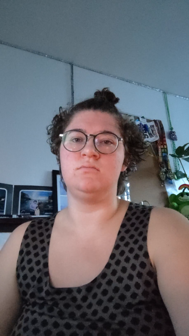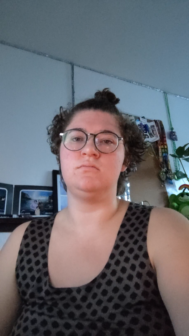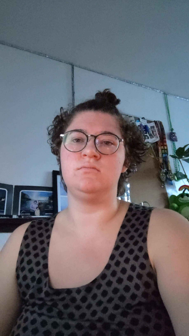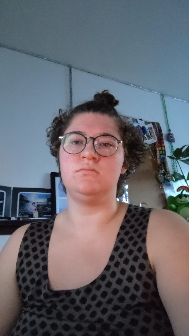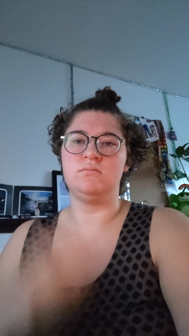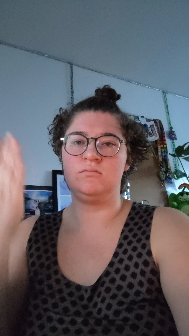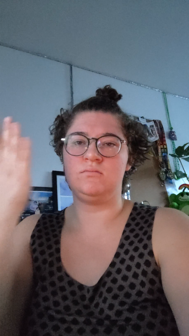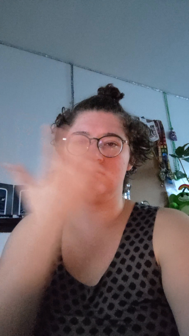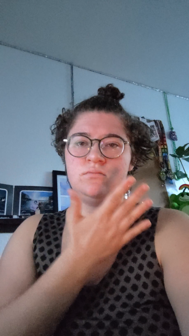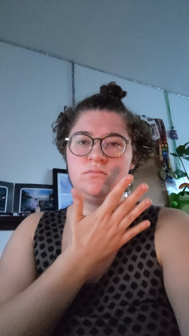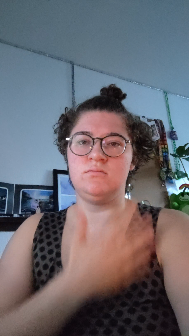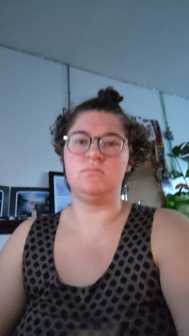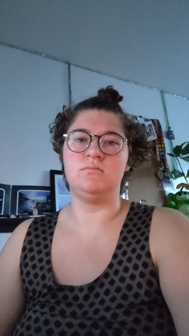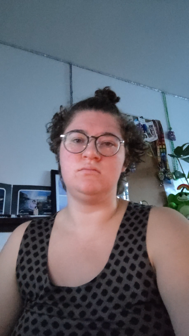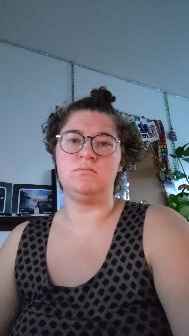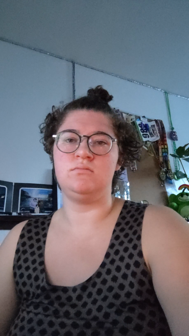dark